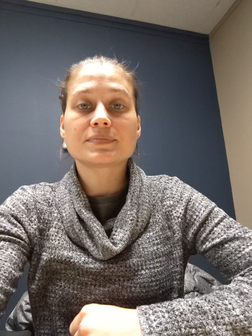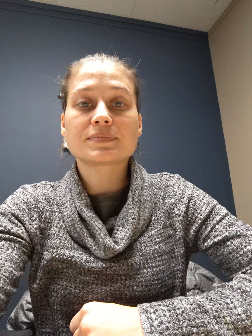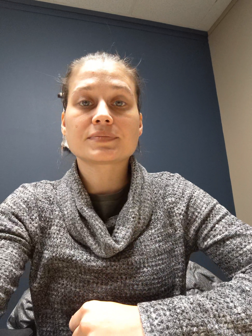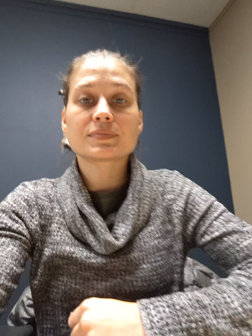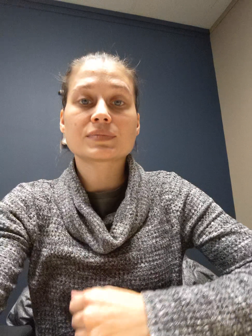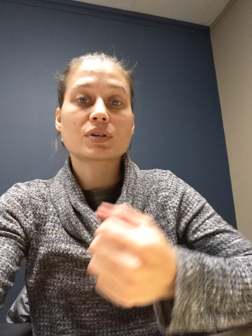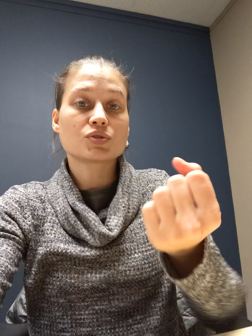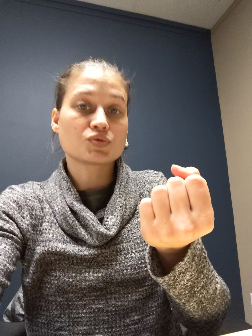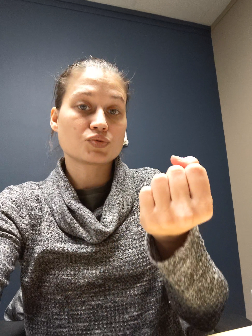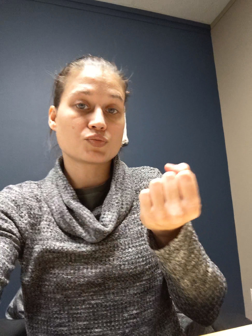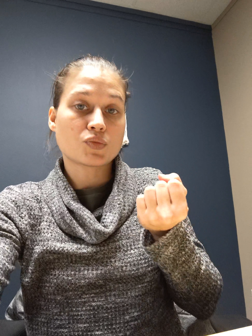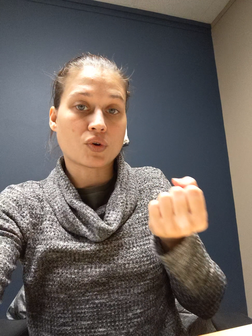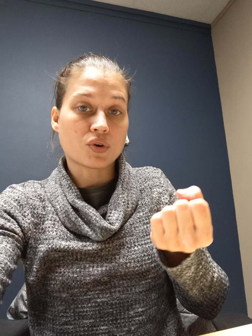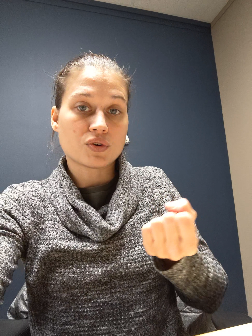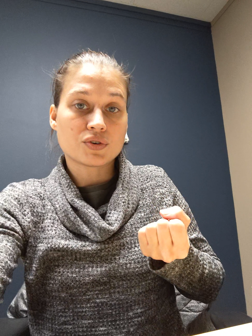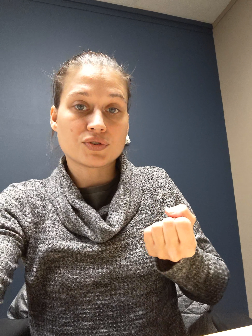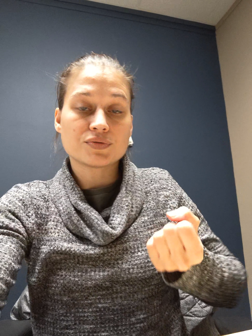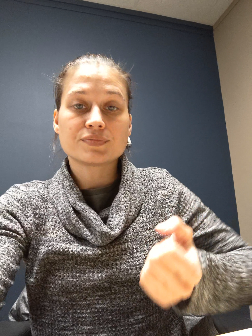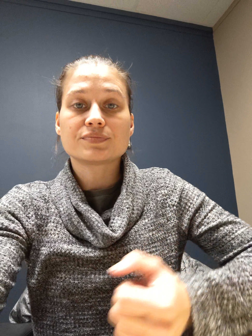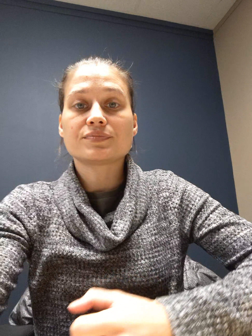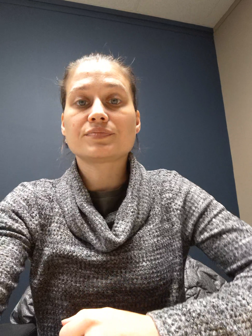drawer